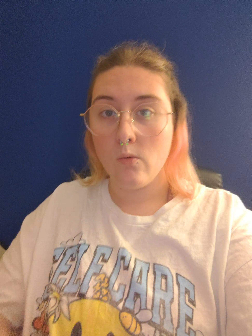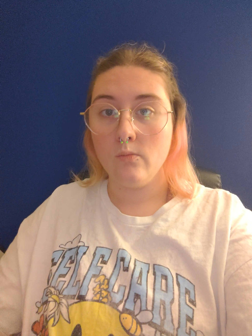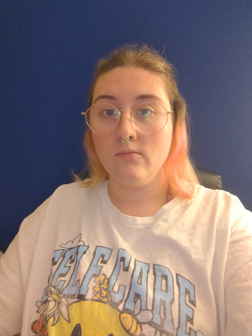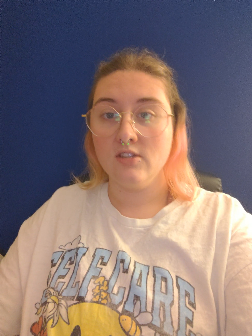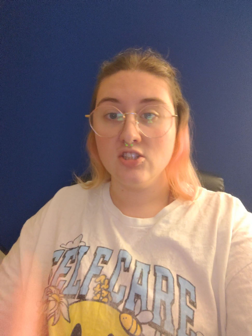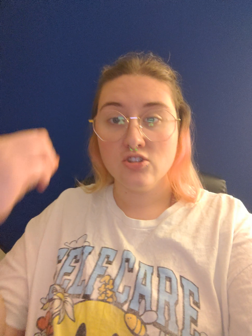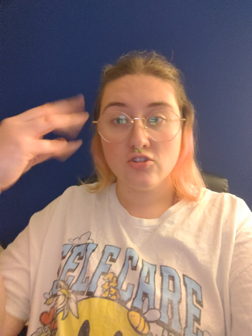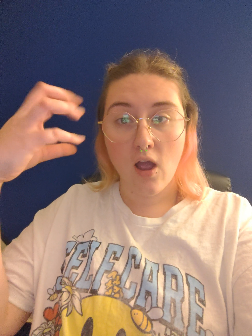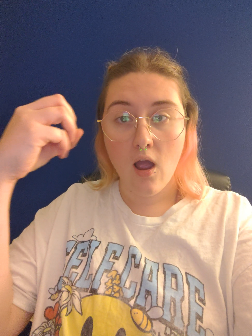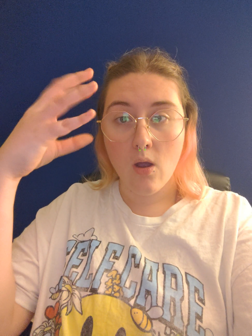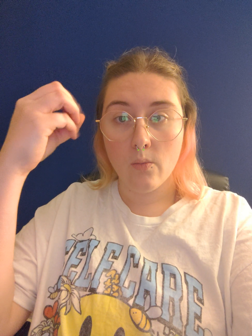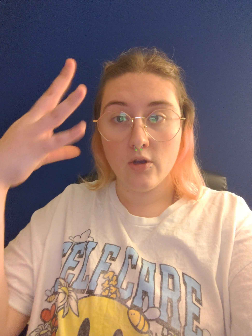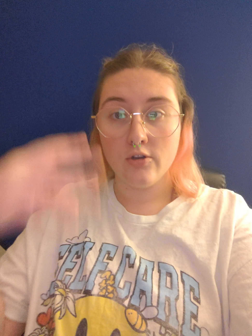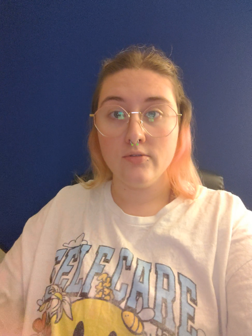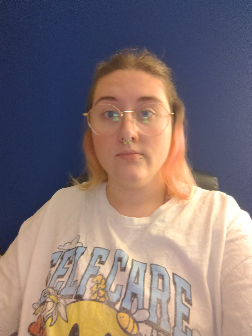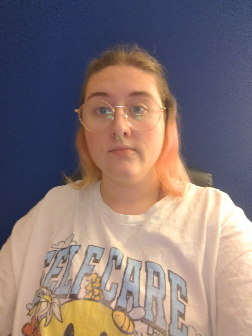shower